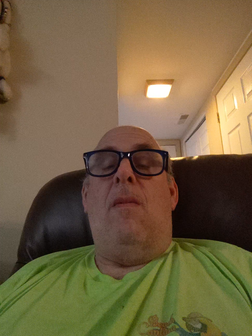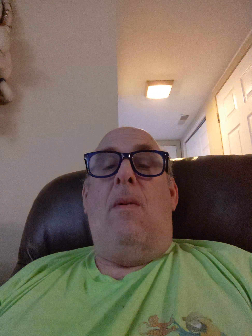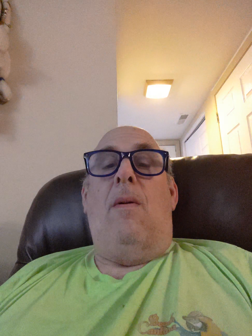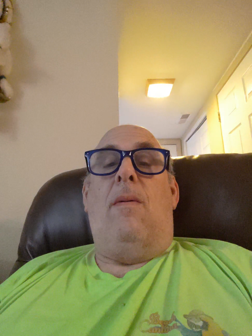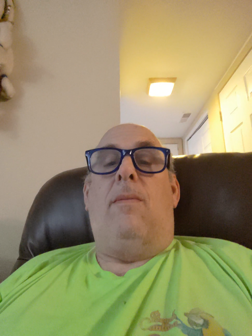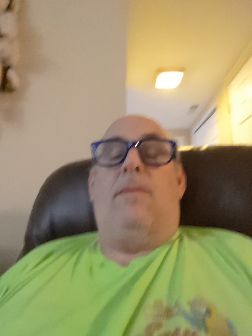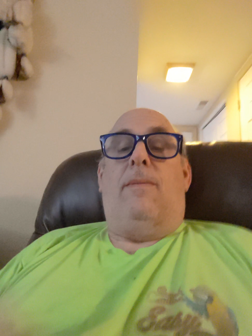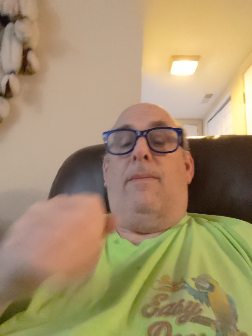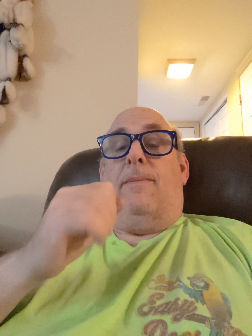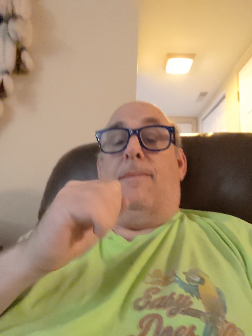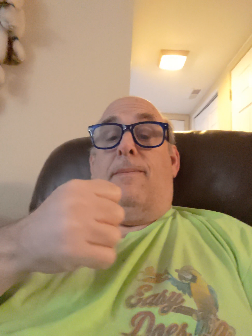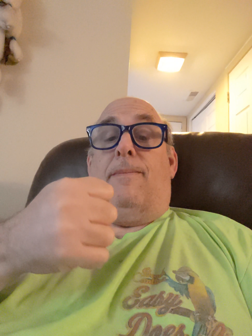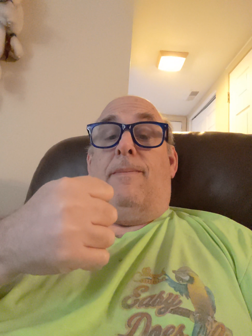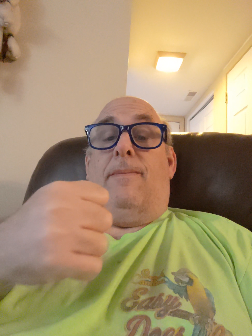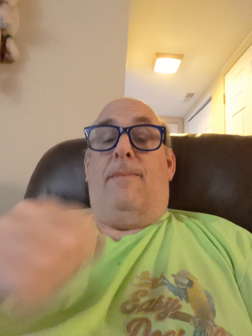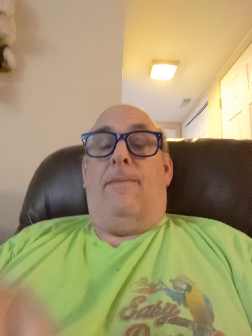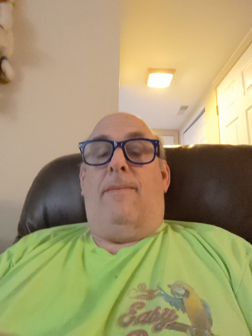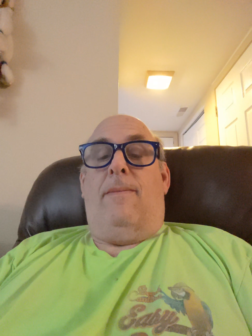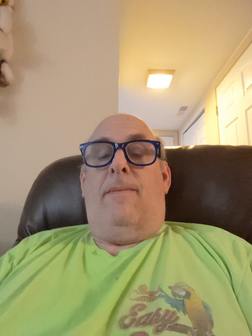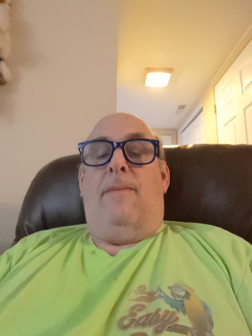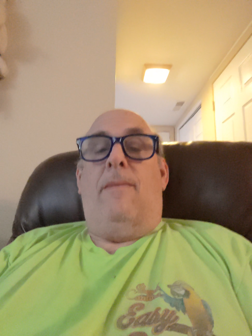make